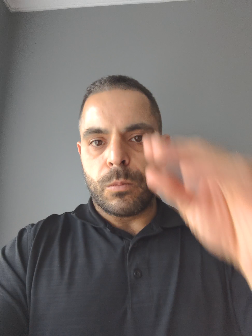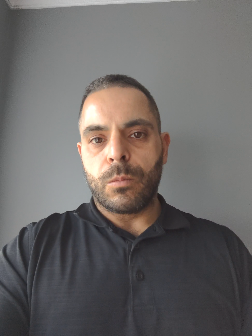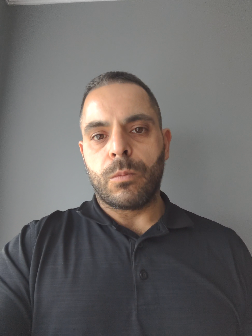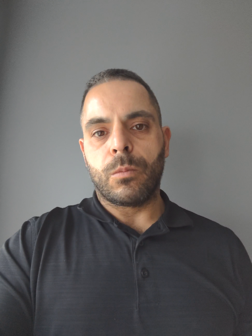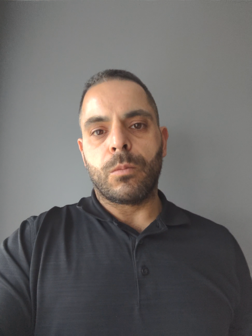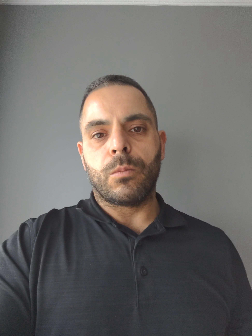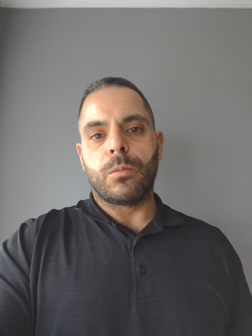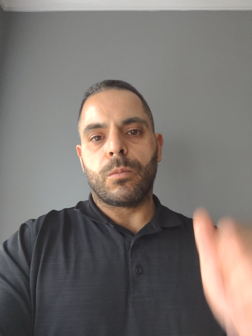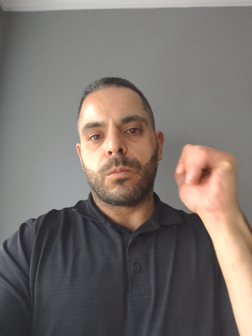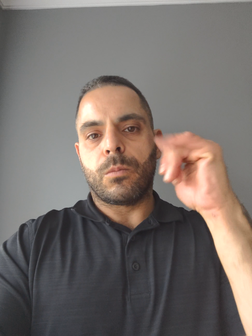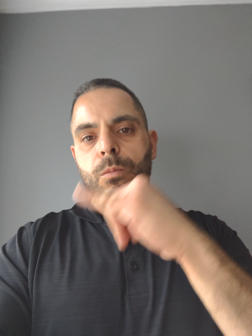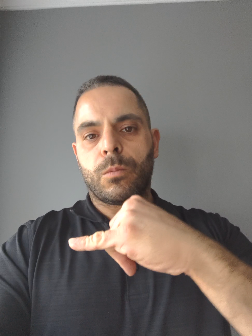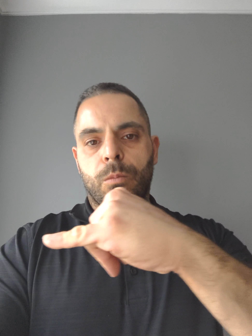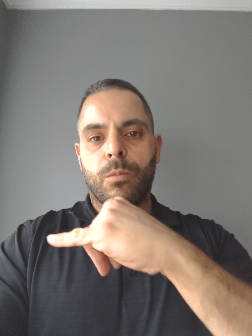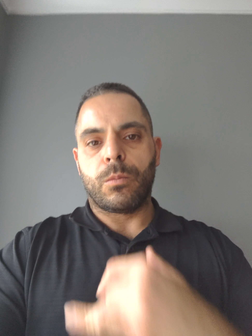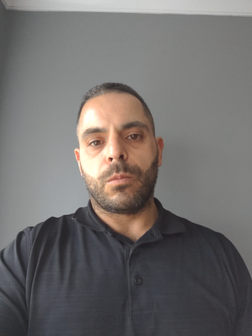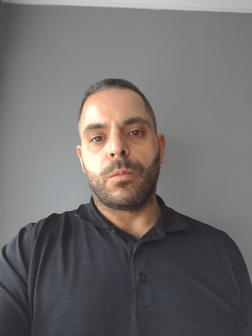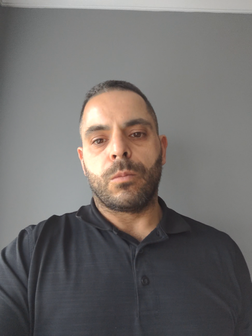backyard